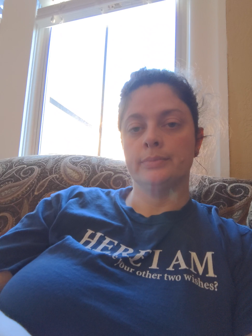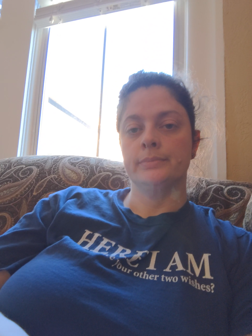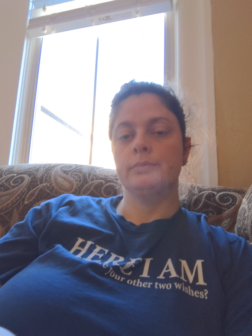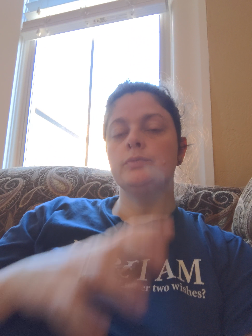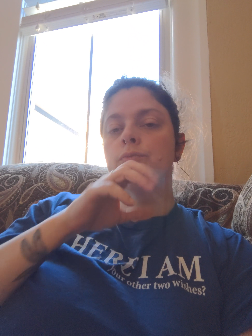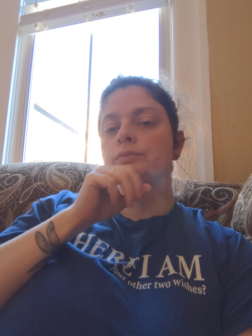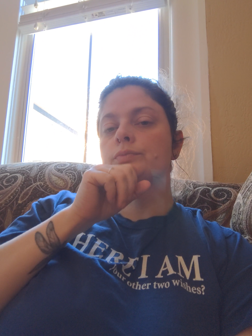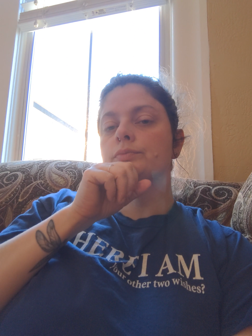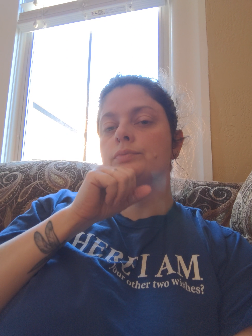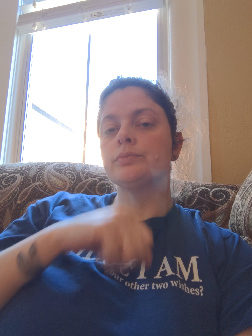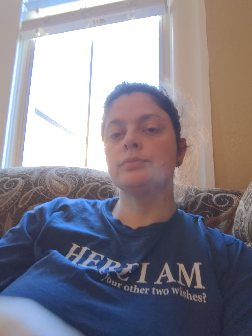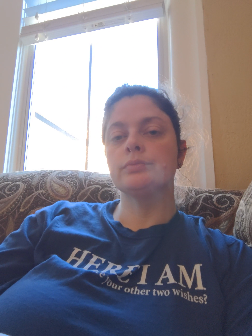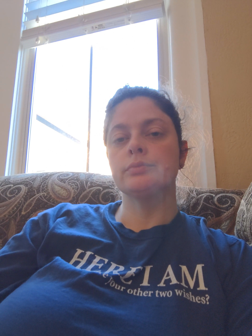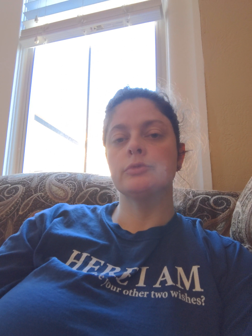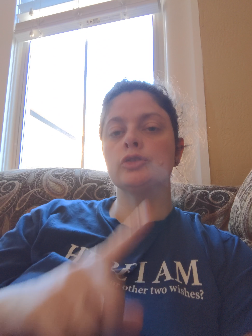orange